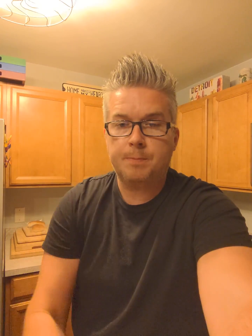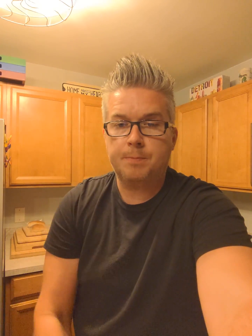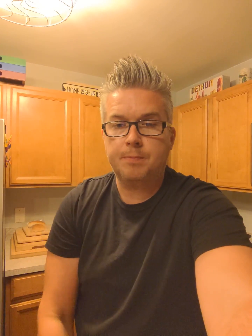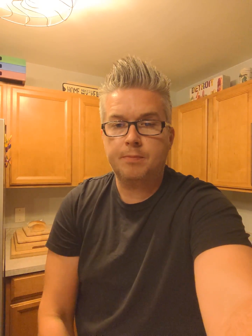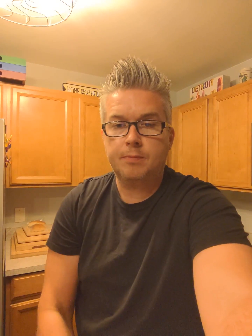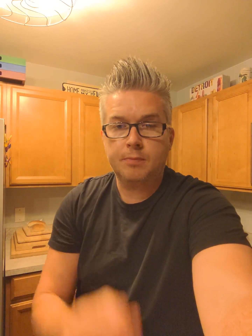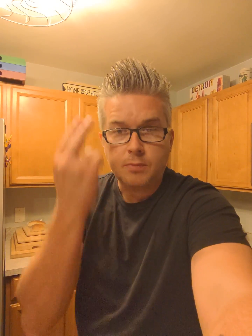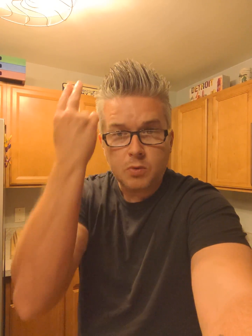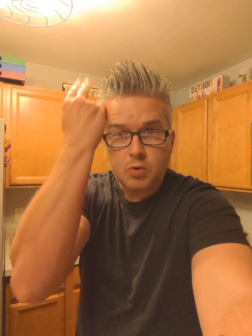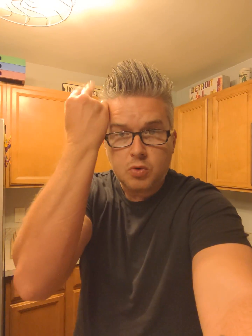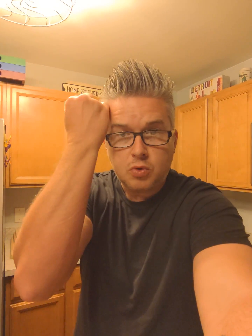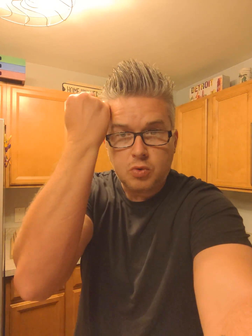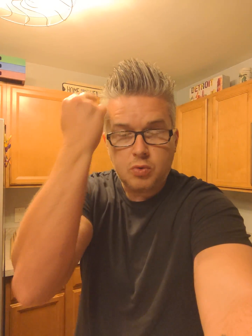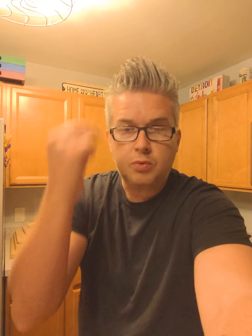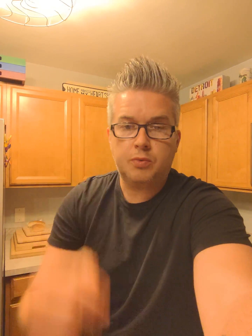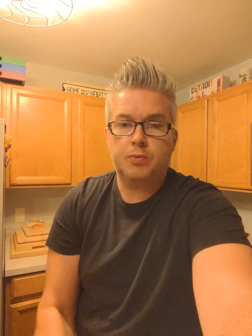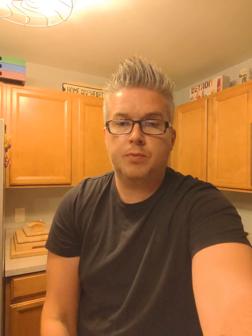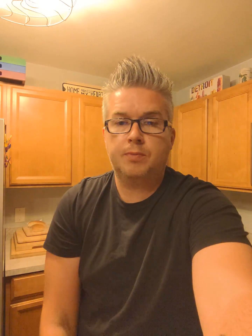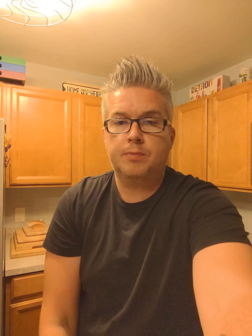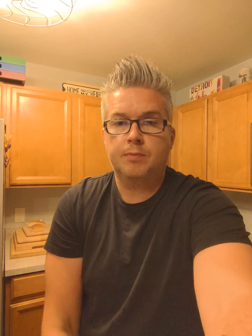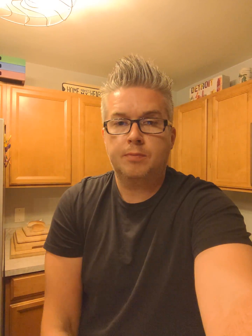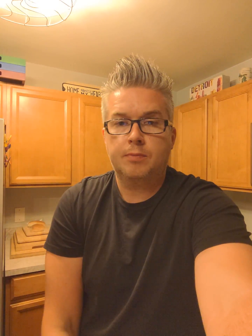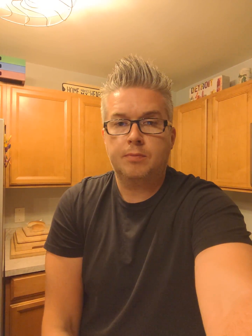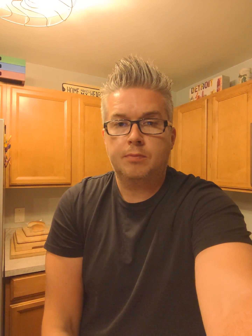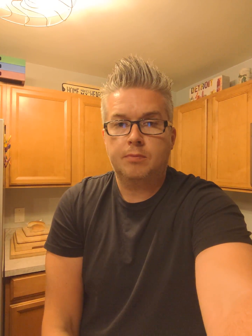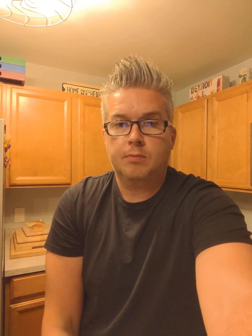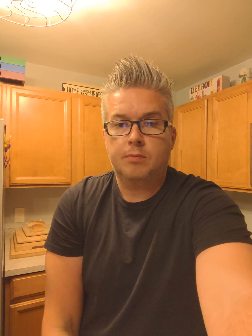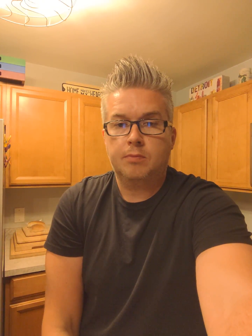bunny